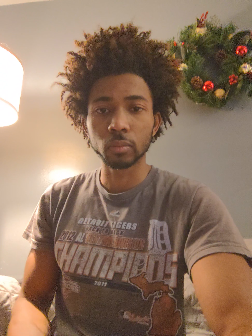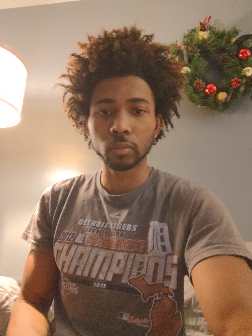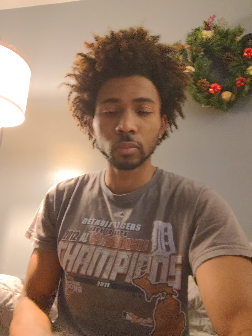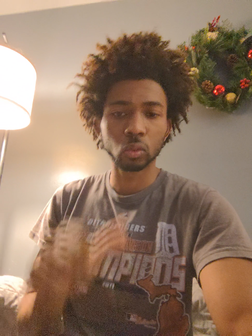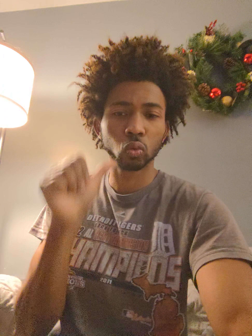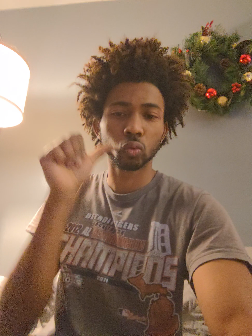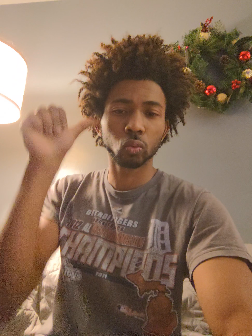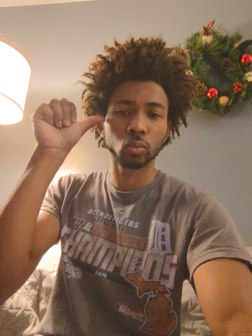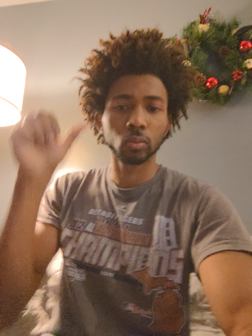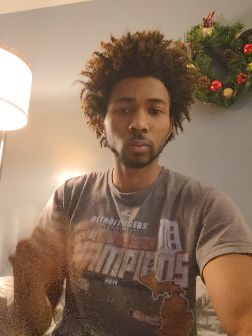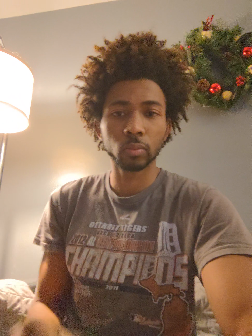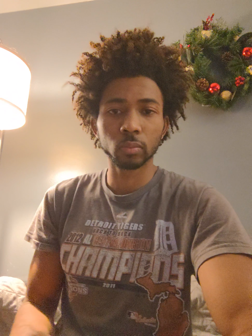yesterday